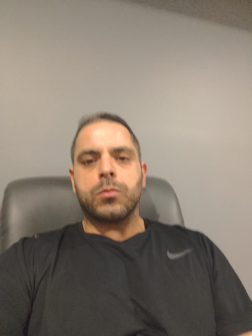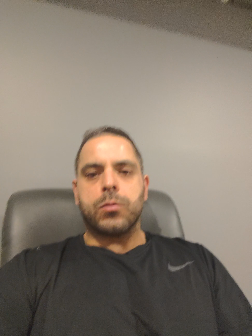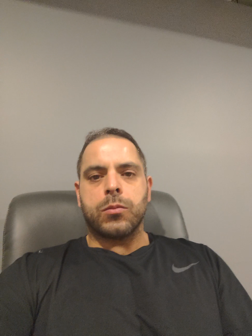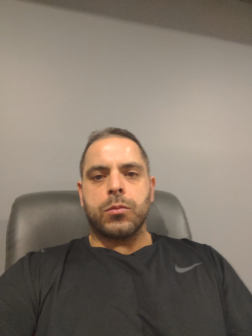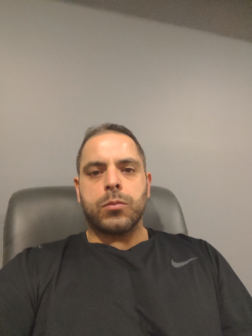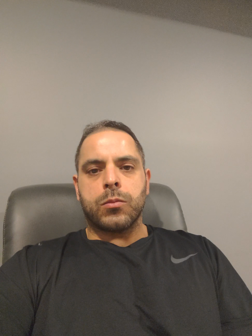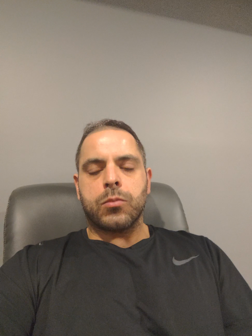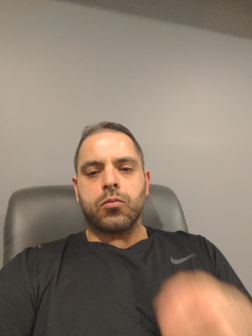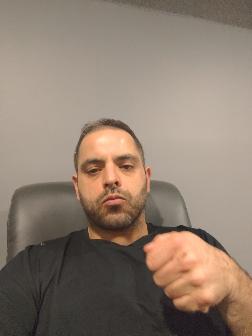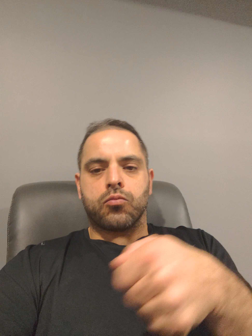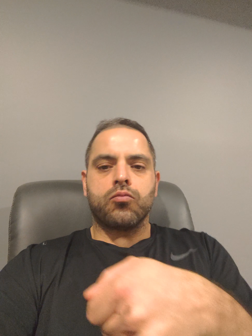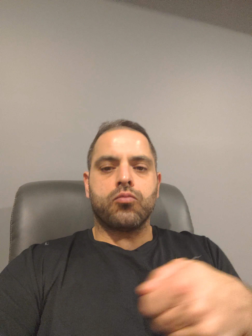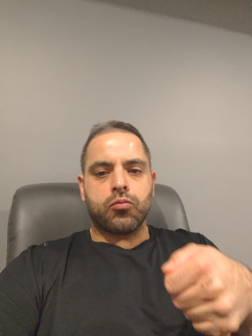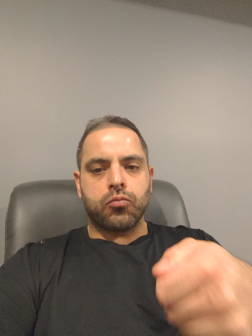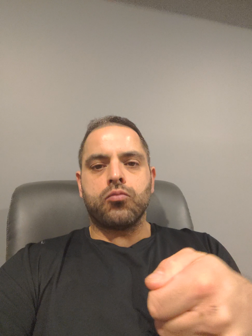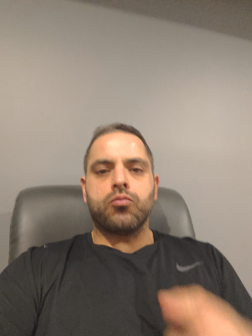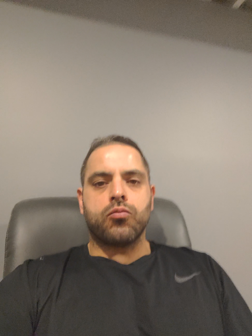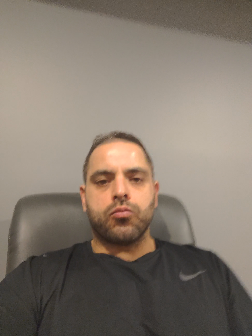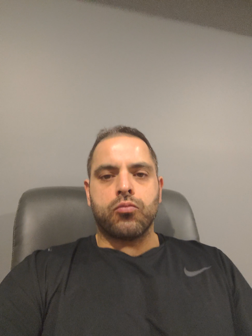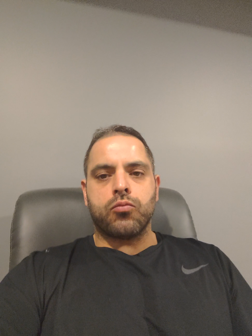vacuum